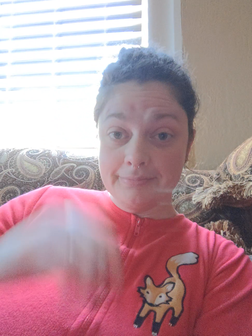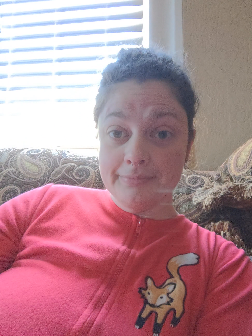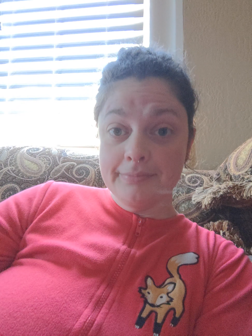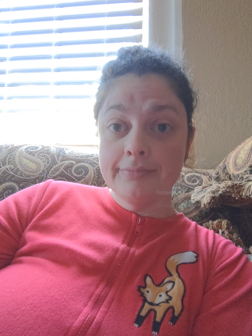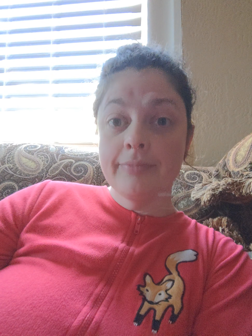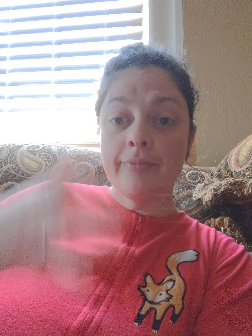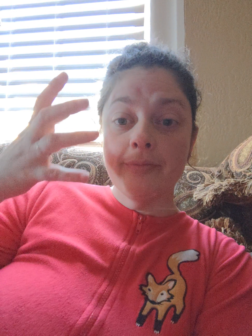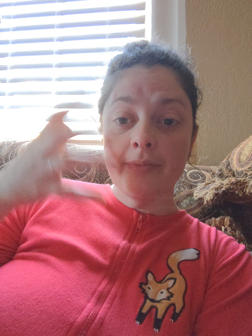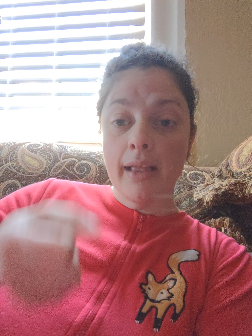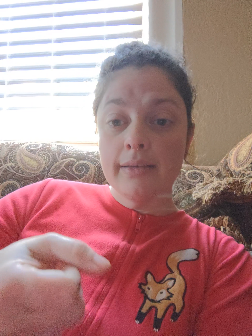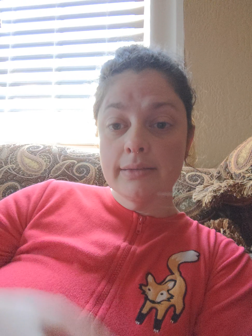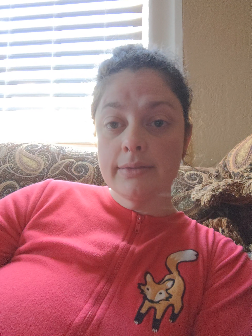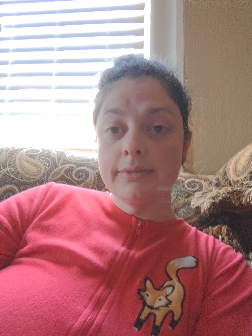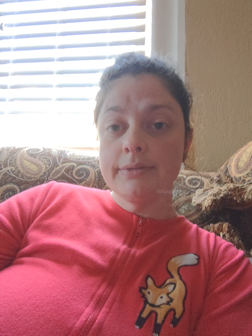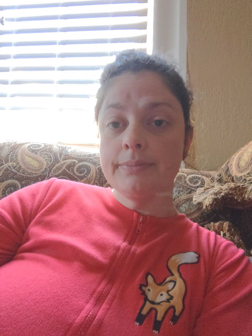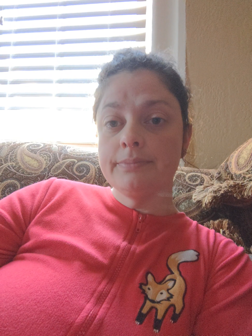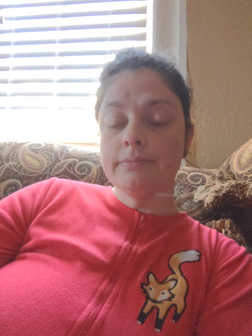fast